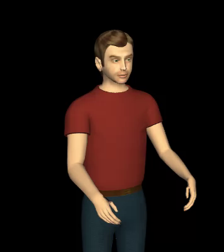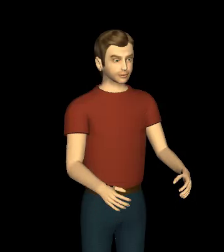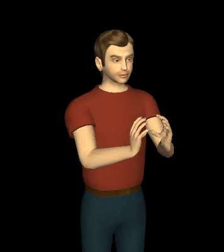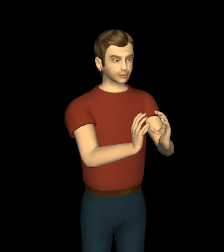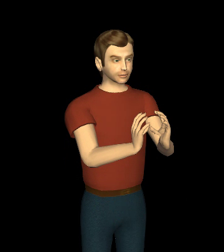عالِم